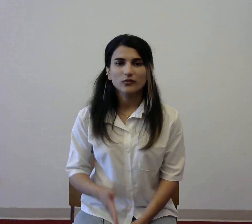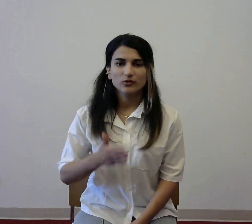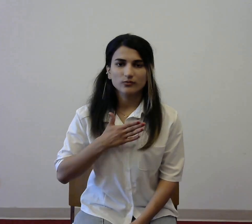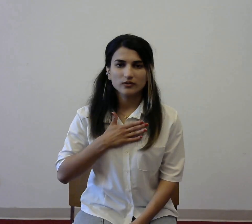mən